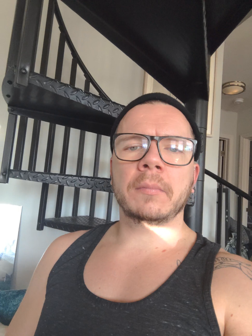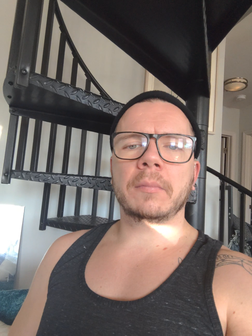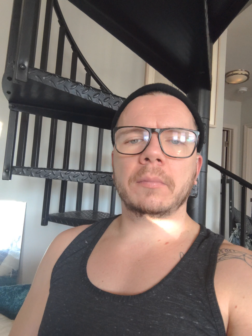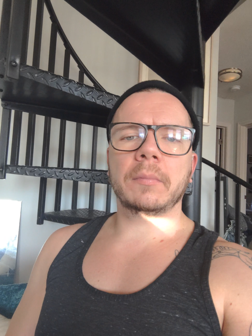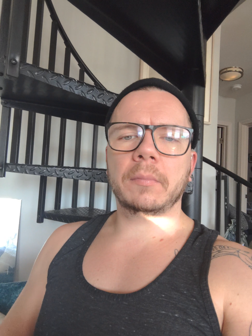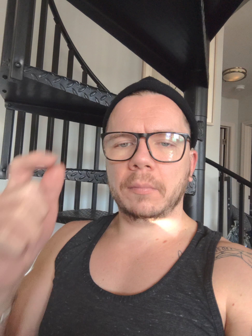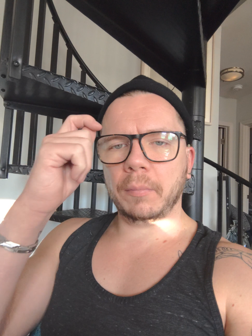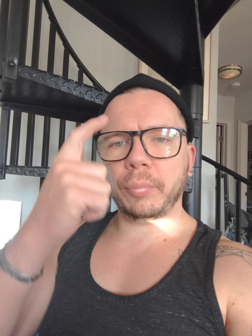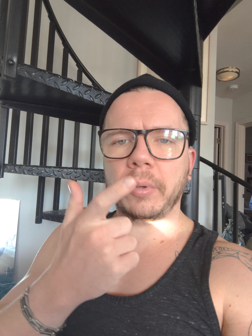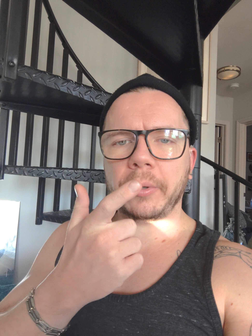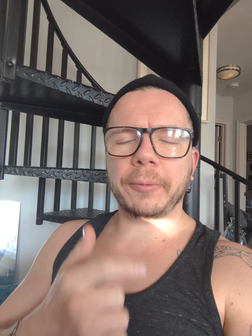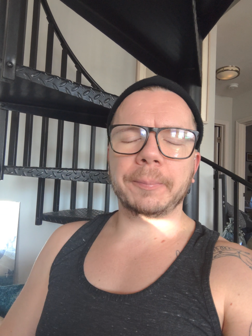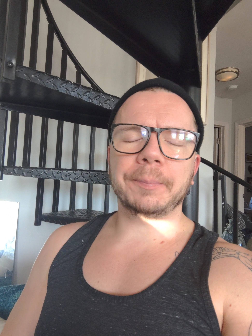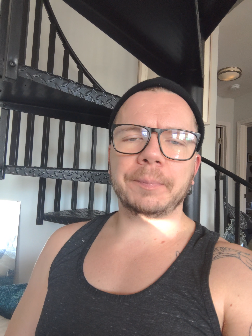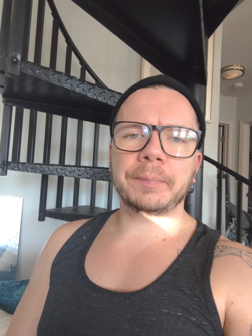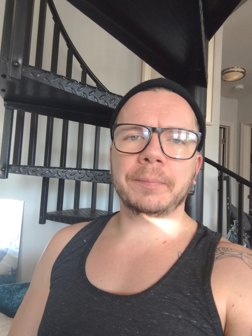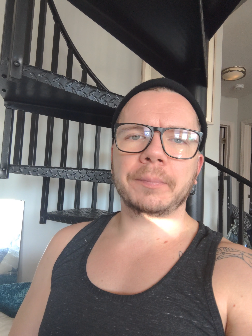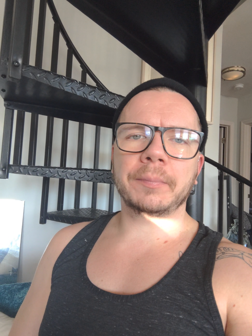brother